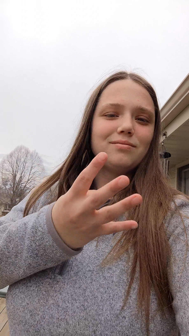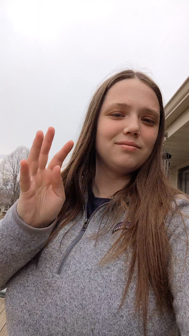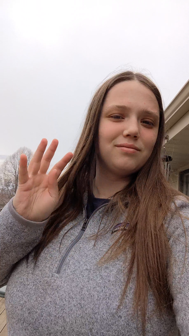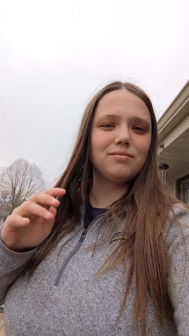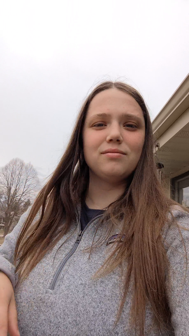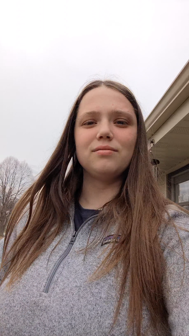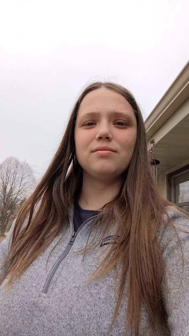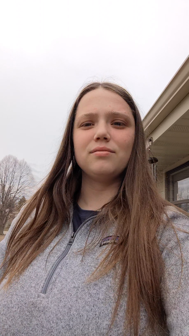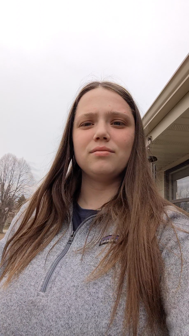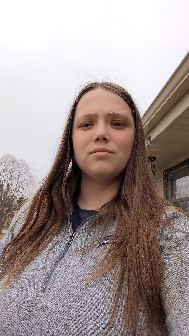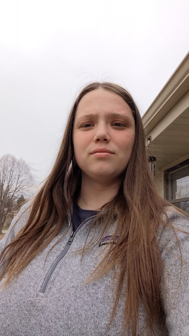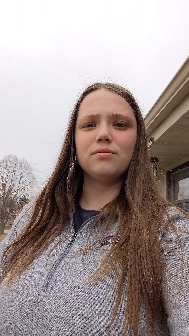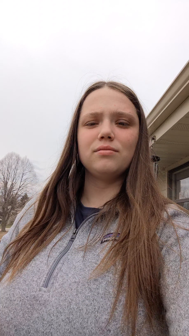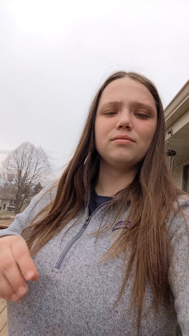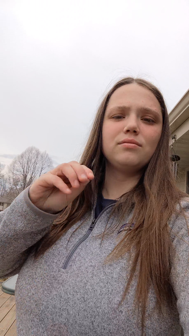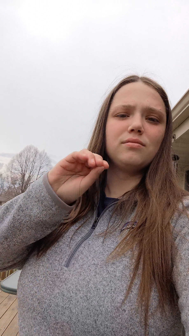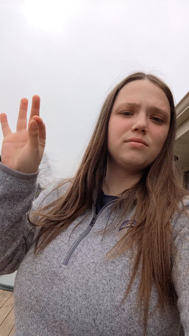off